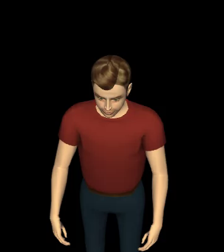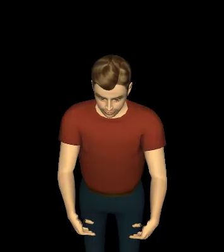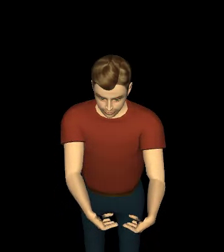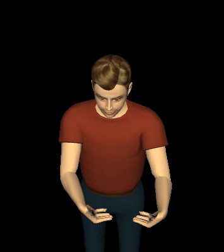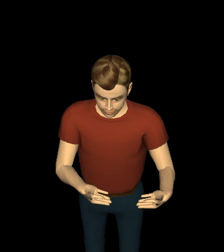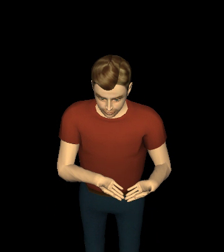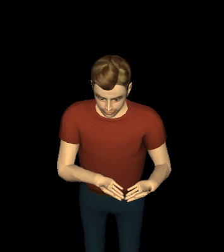طبق